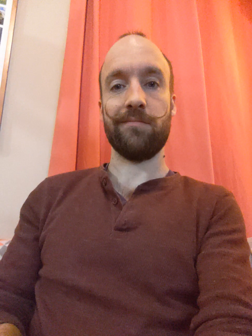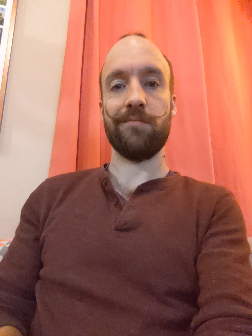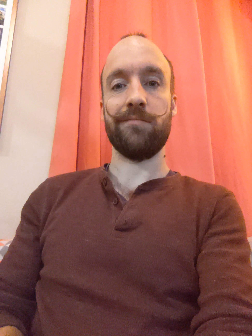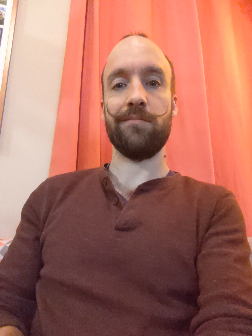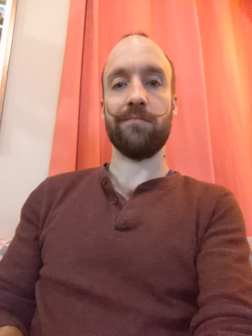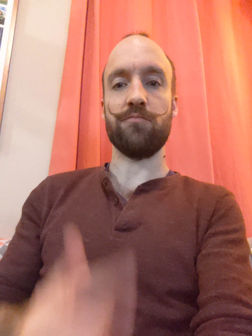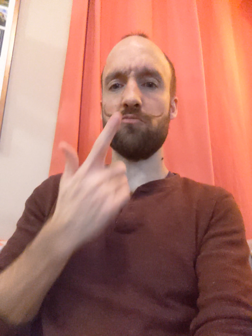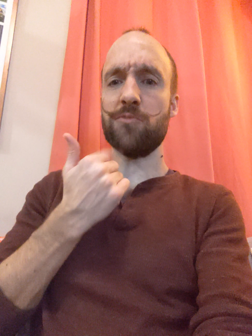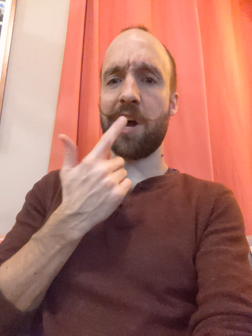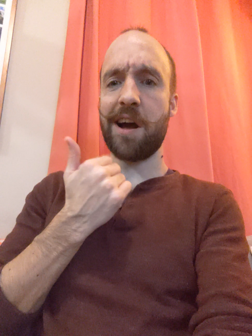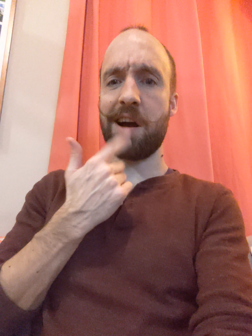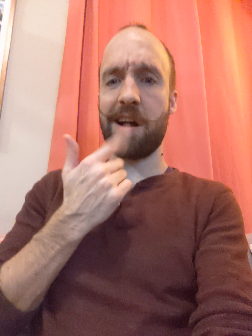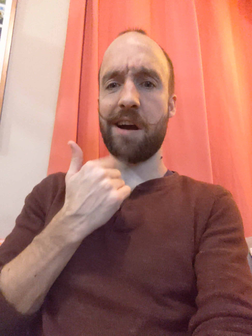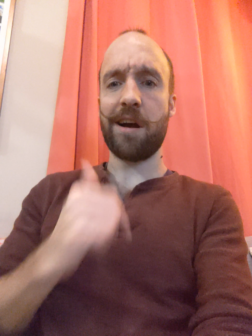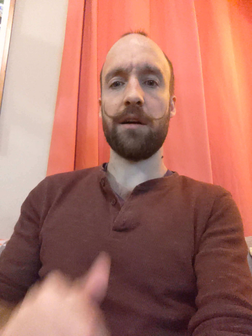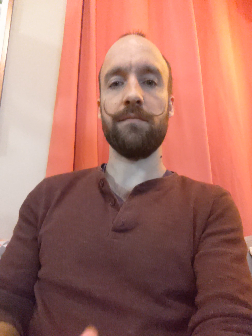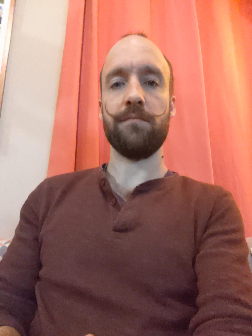red